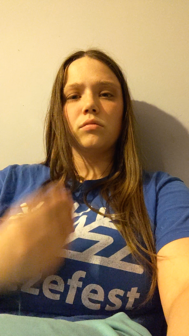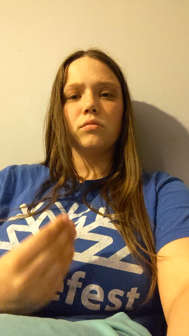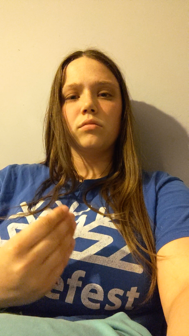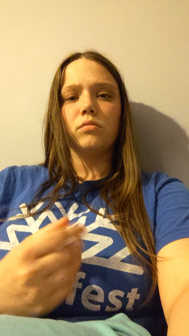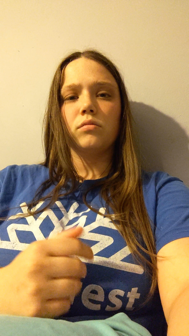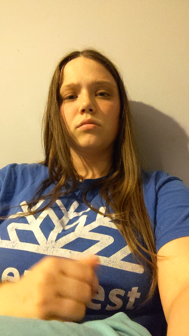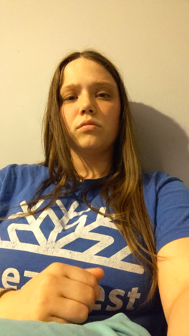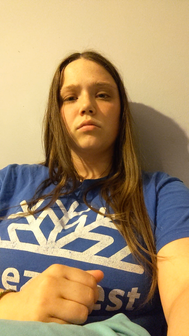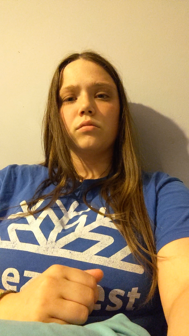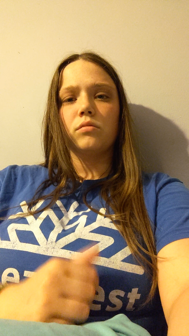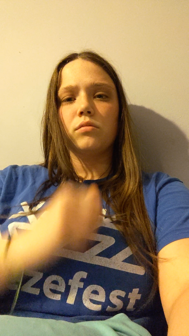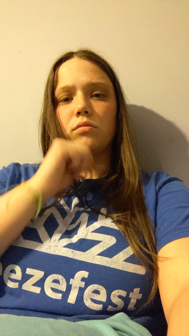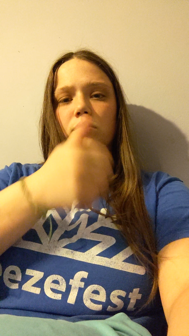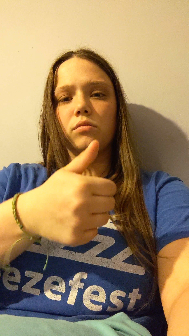don't